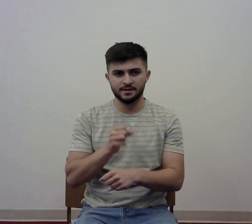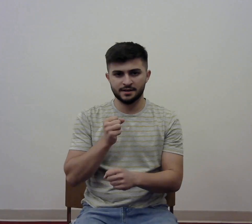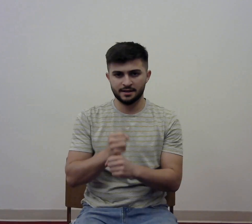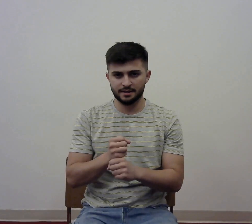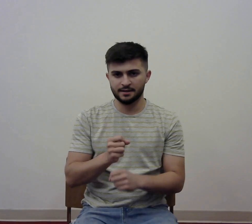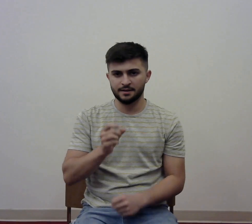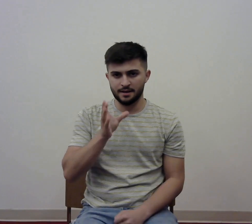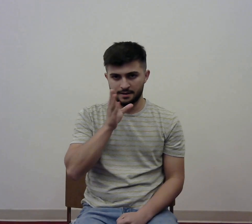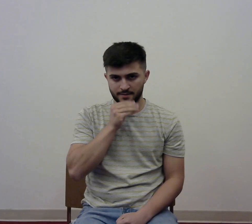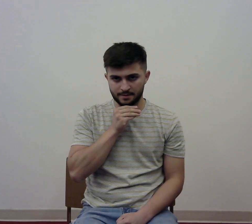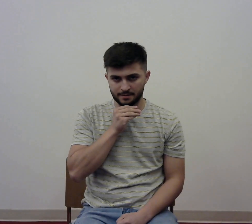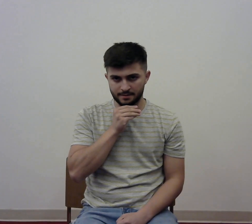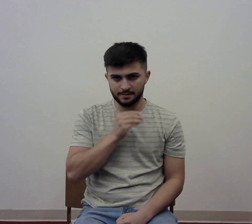edə bilmək